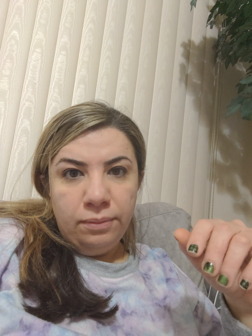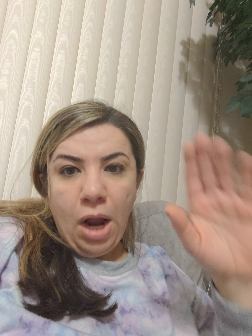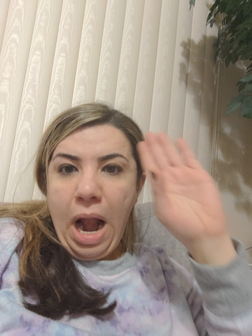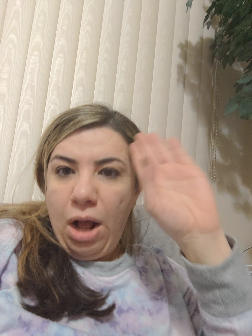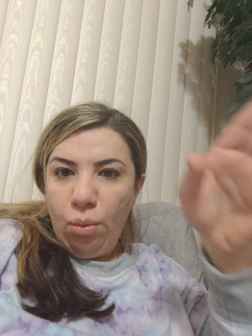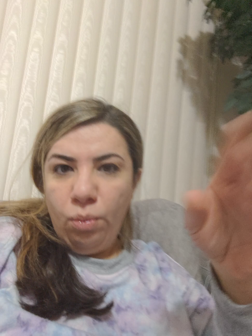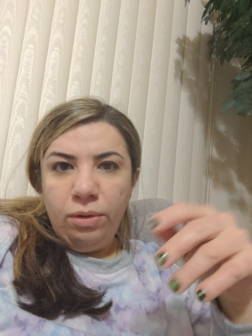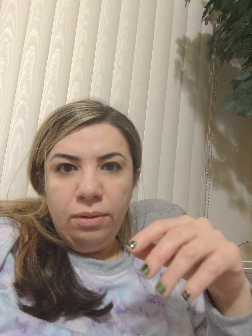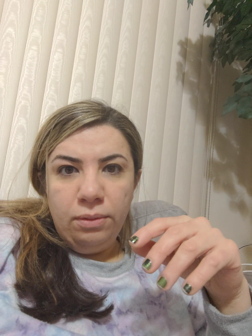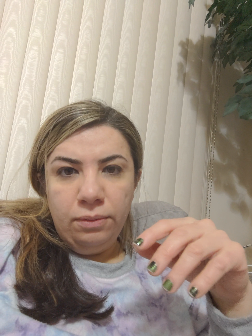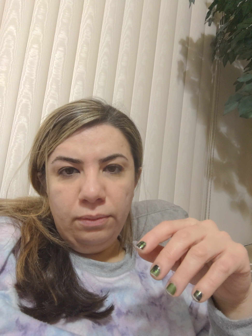hello